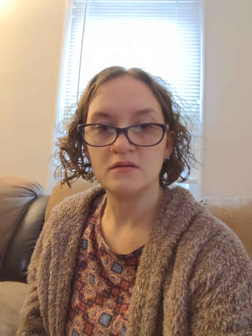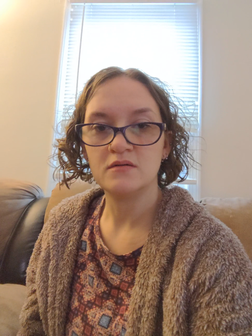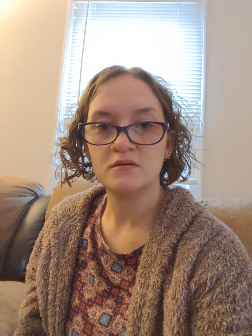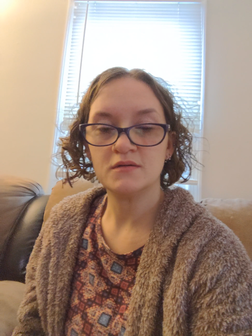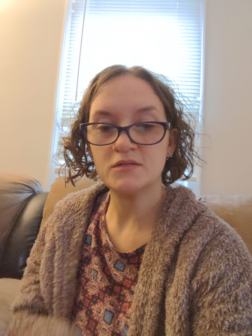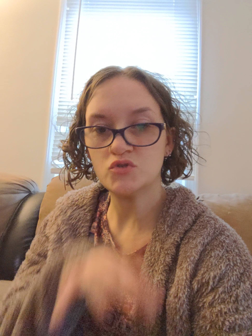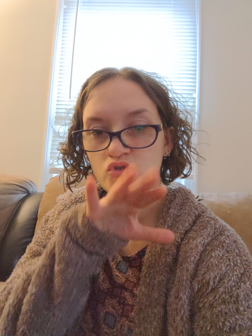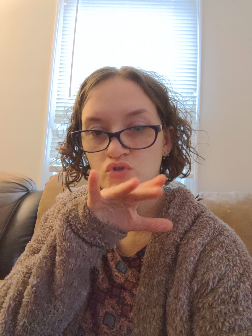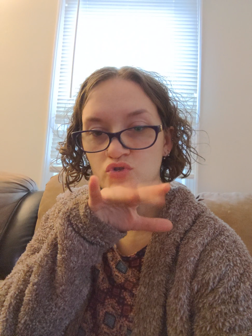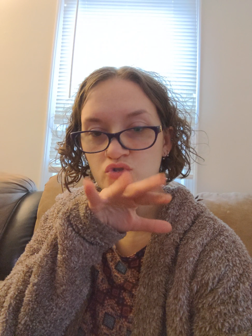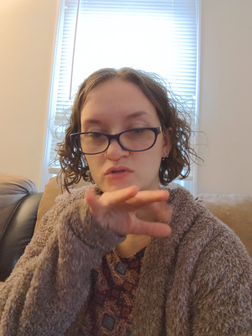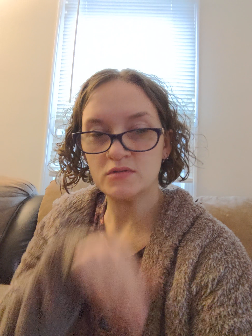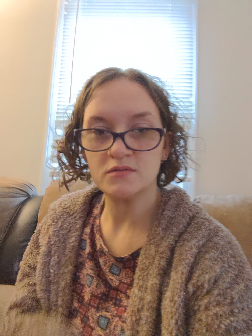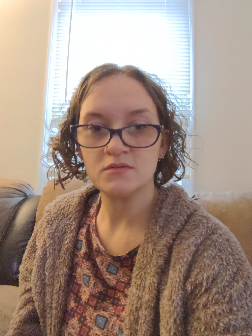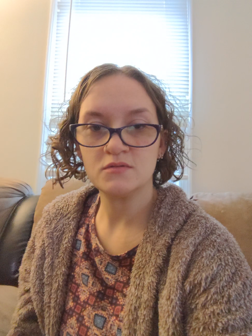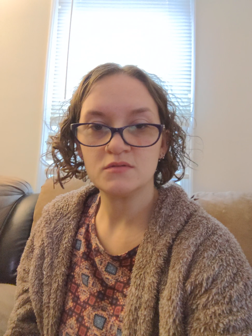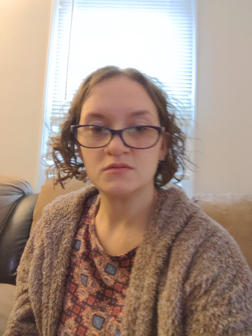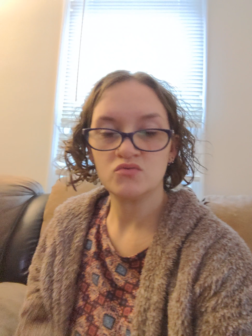dirty